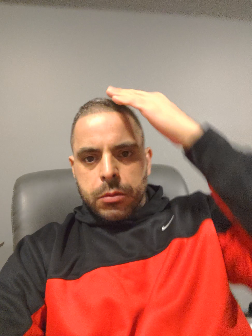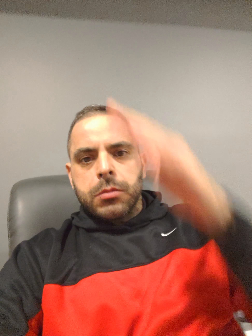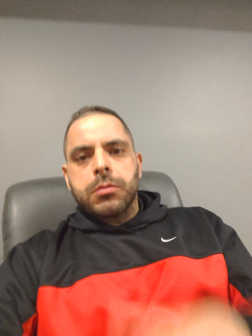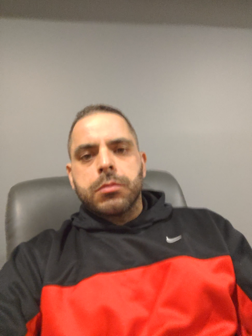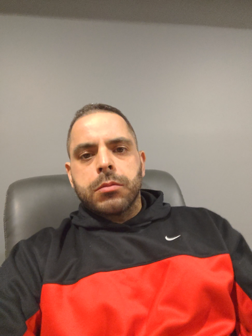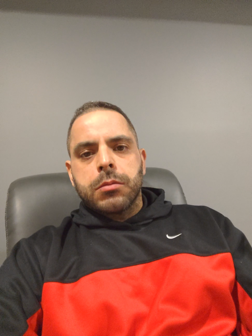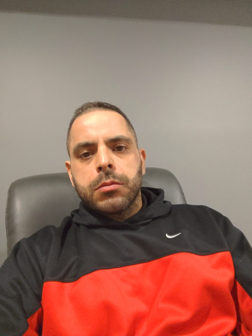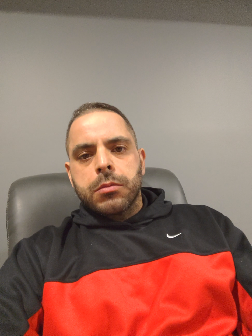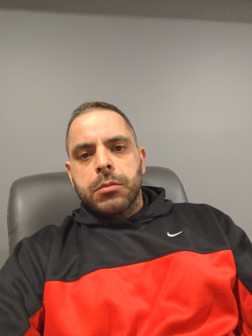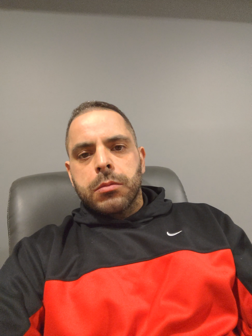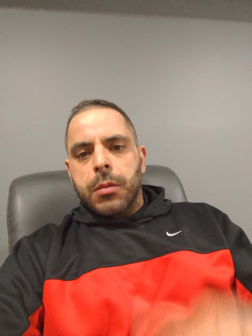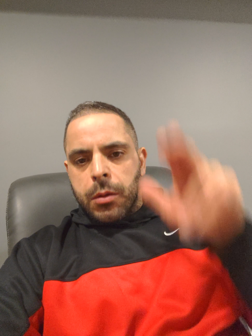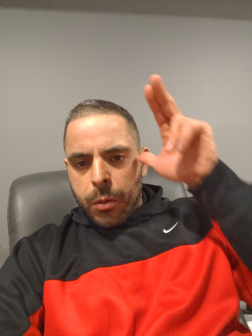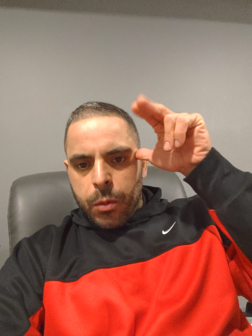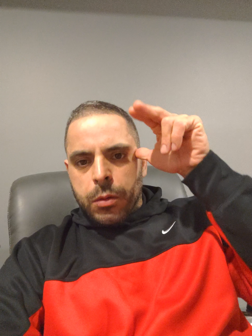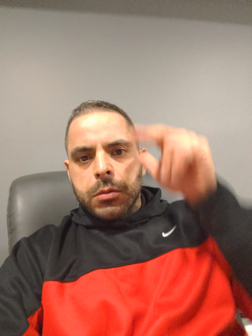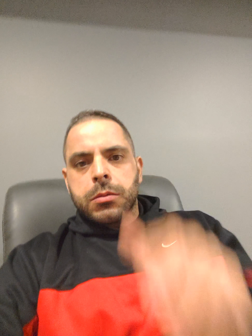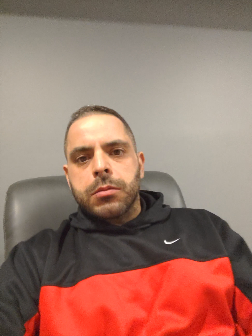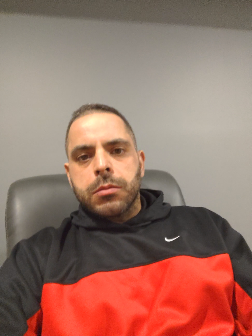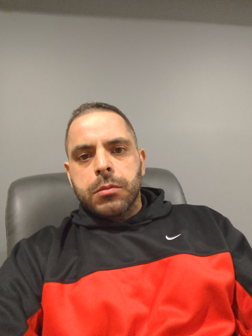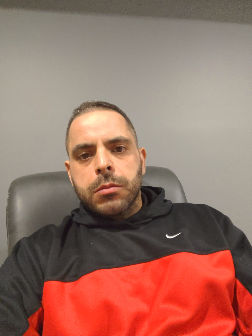horse